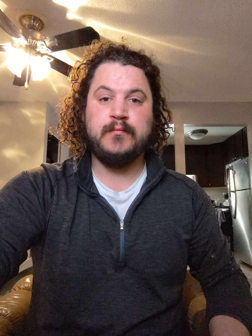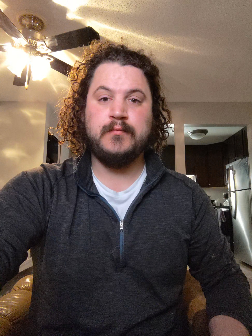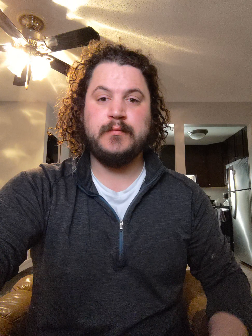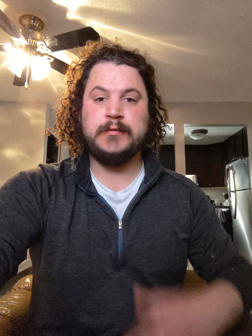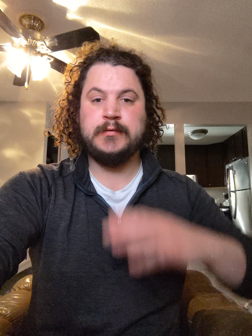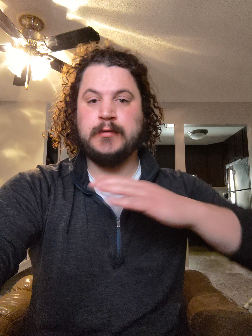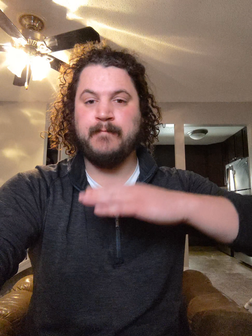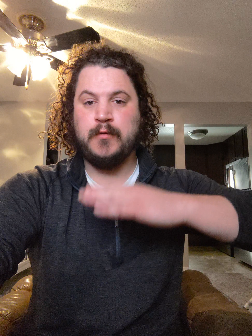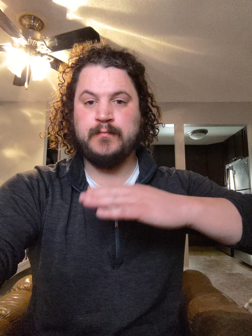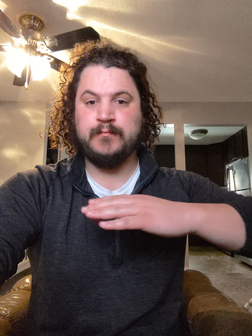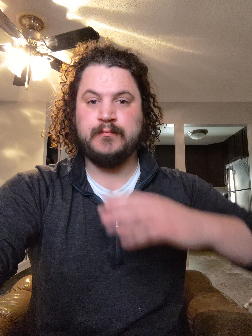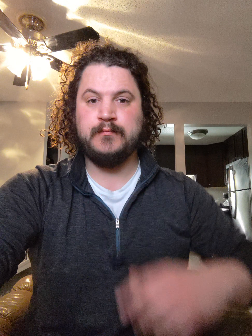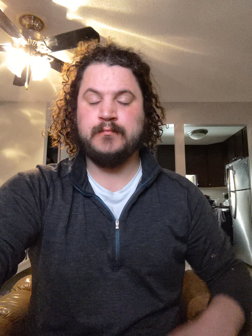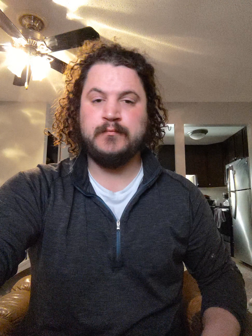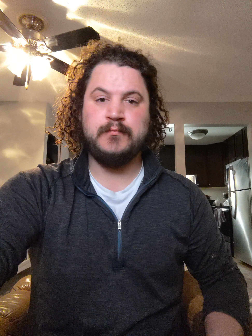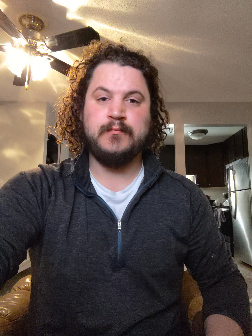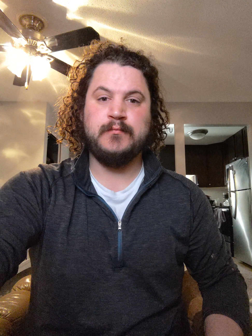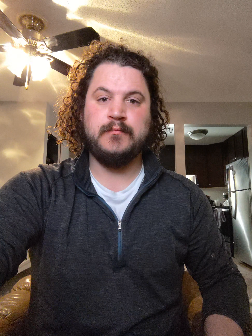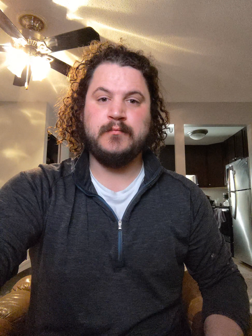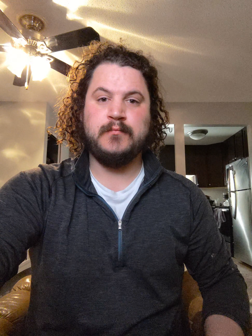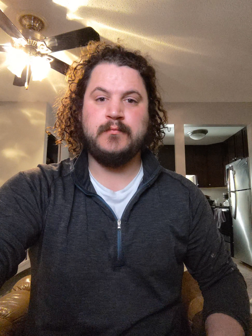table